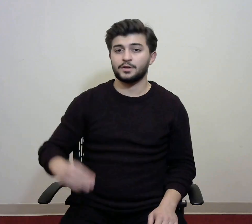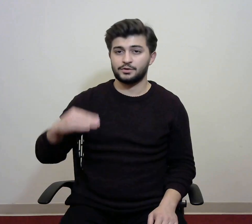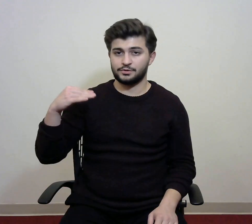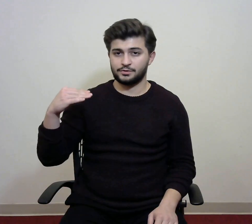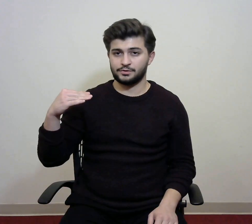J